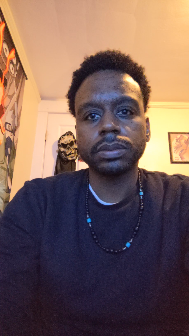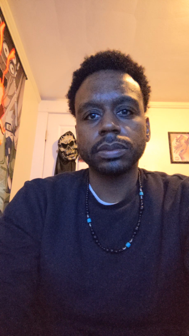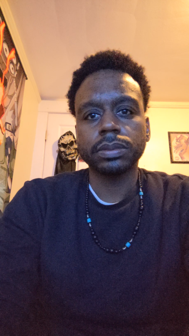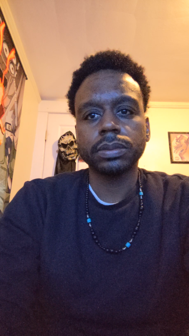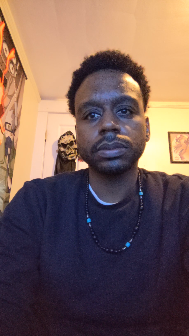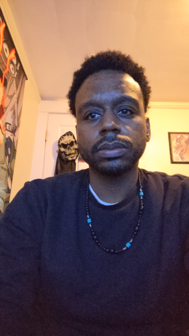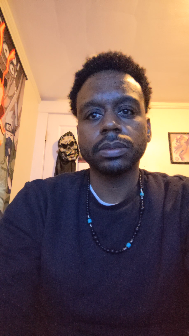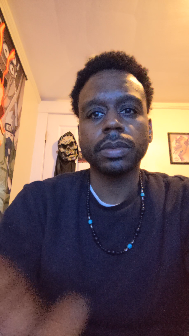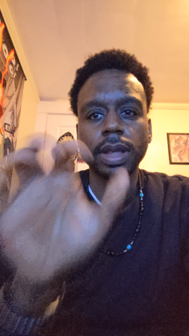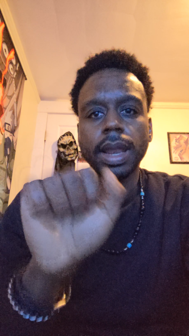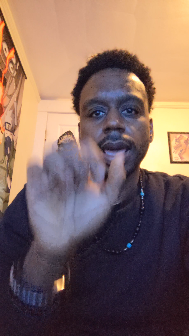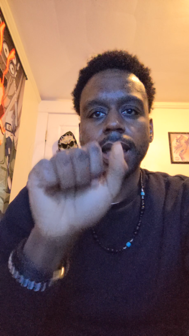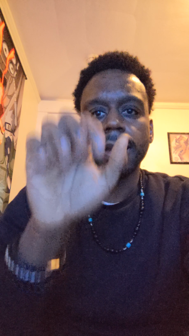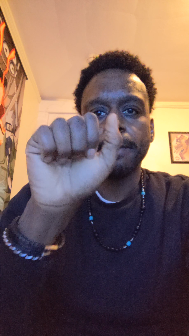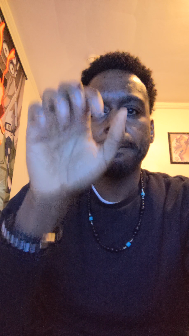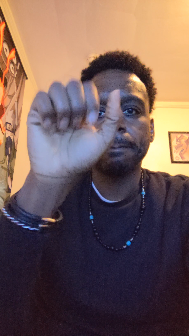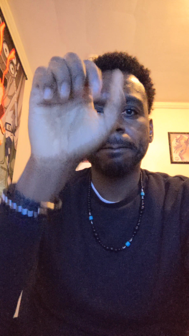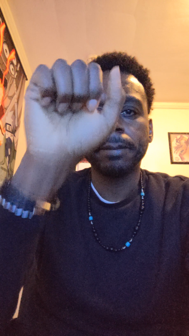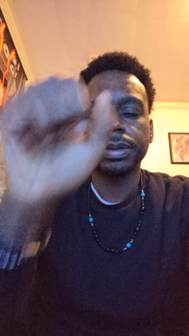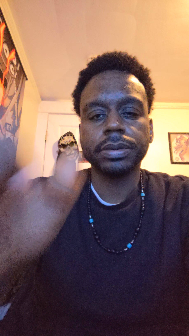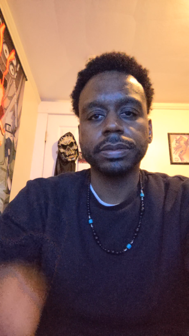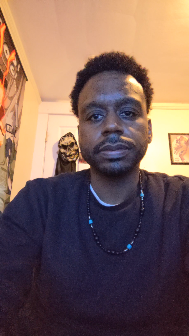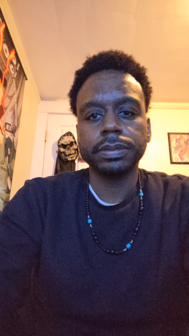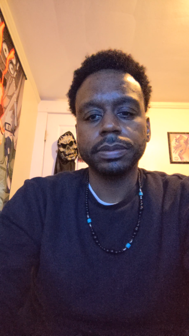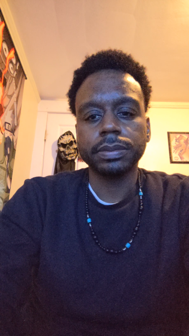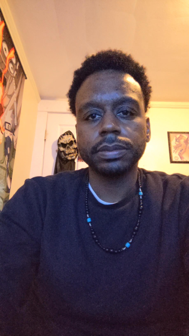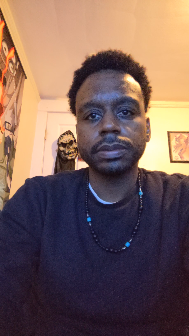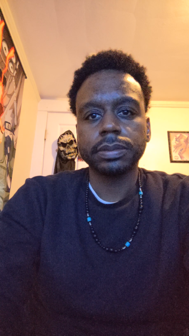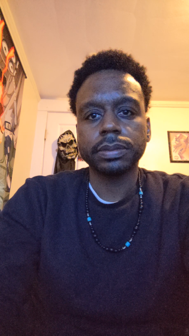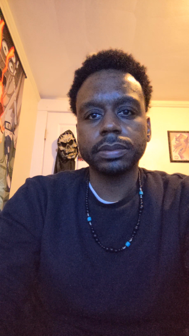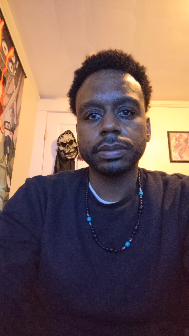ladder